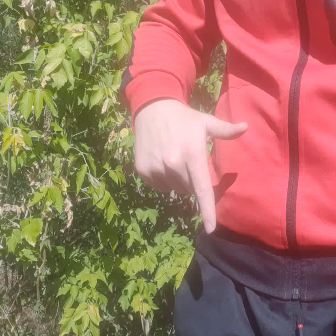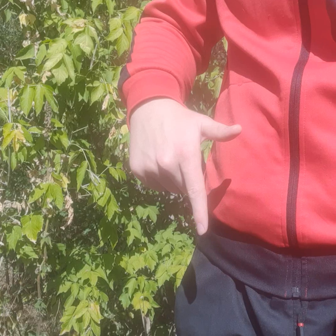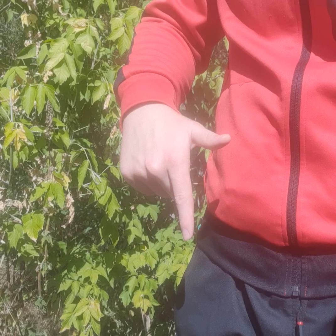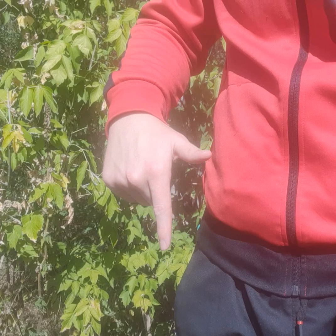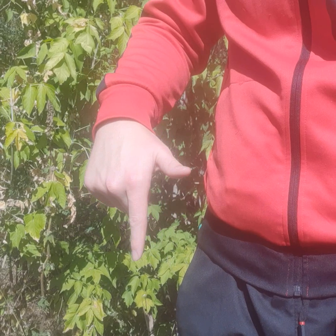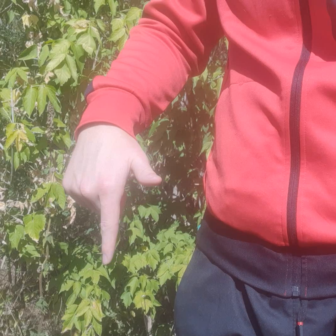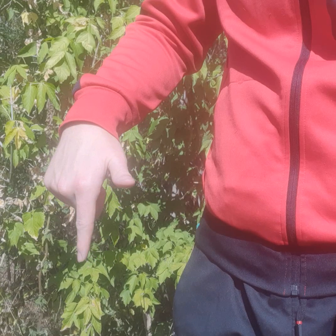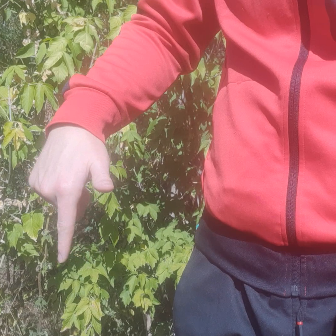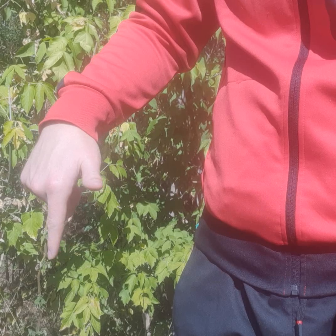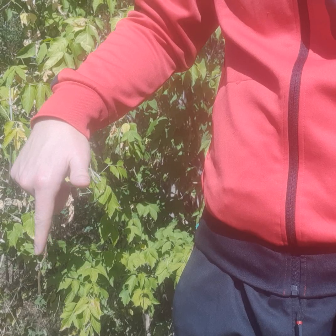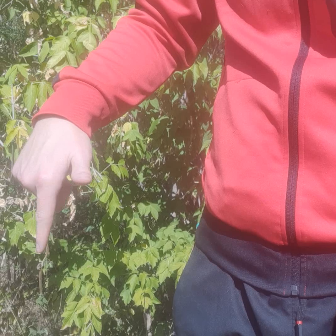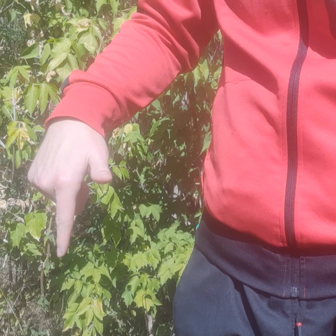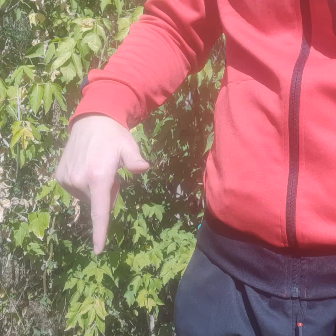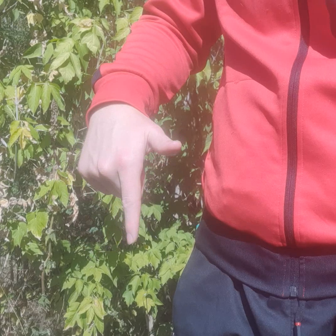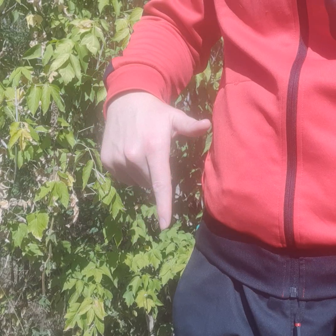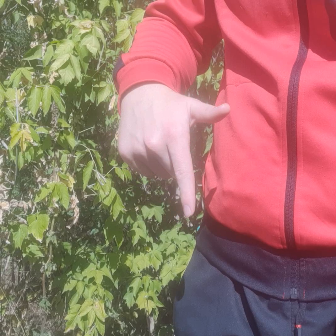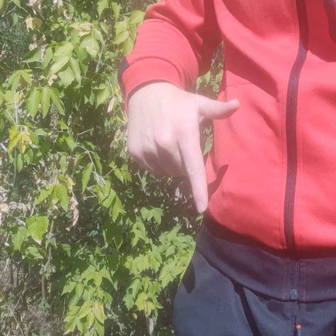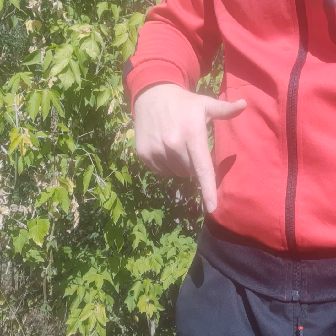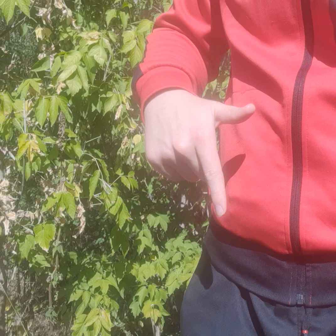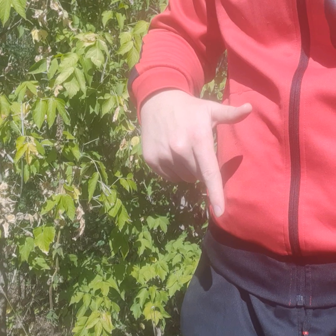Ґ